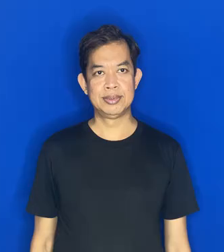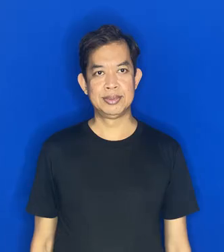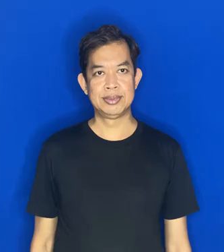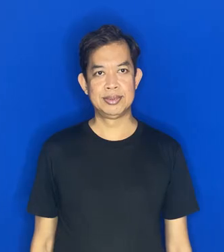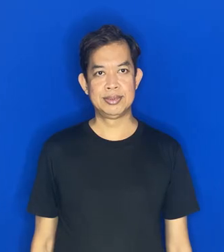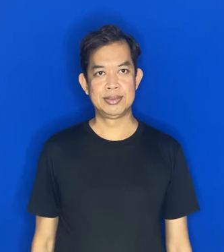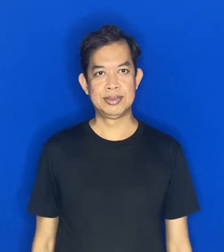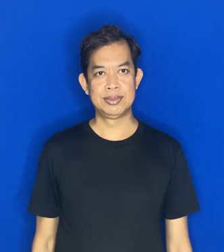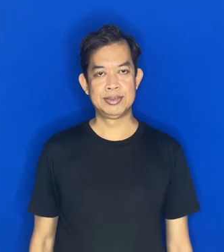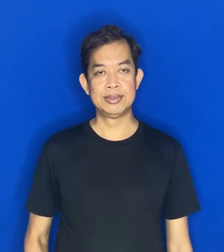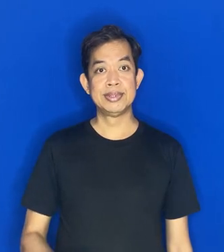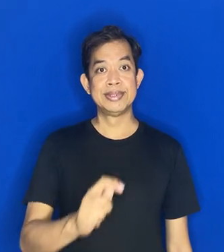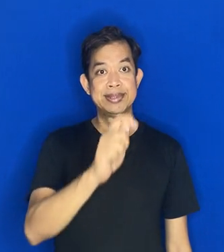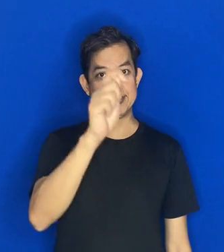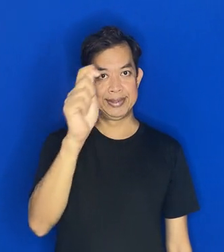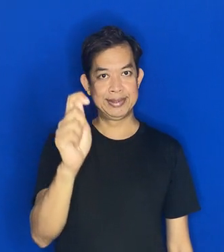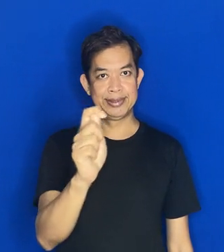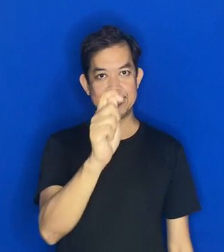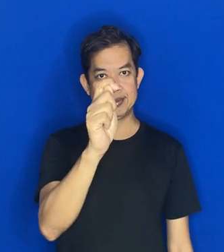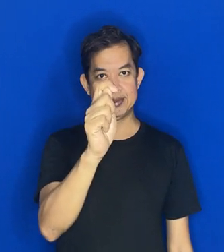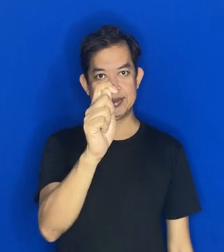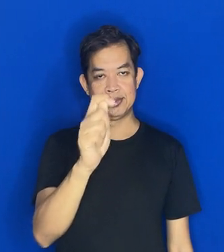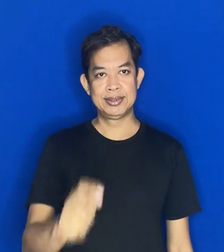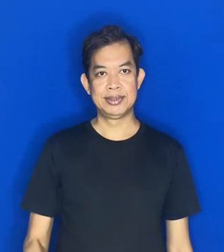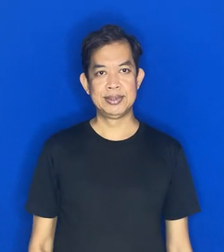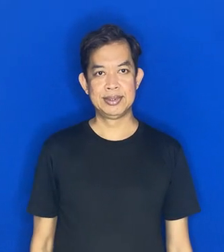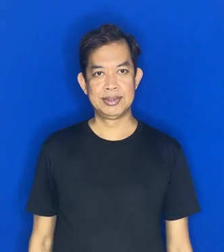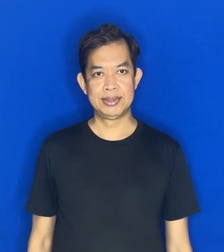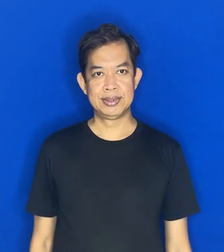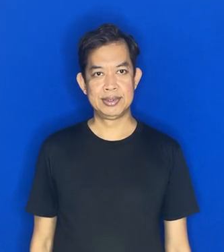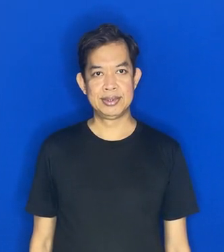tuesday